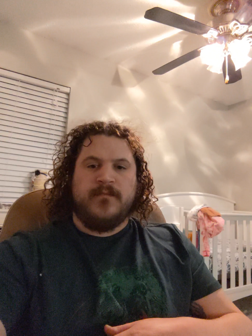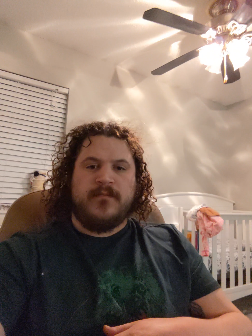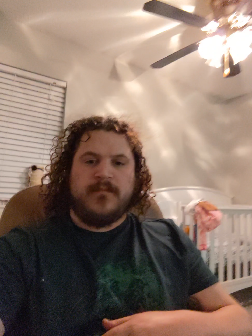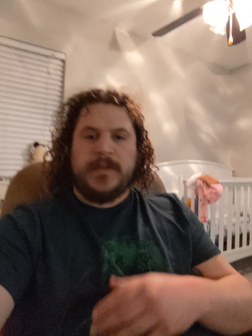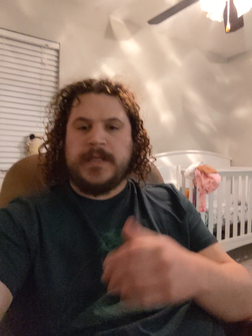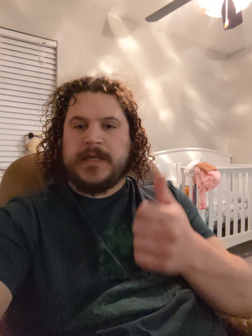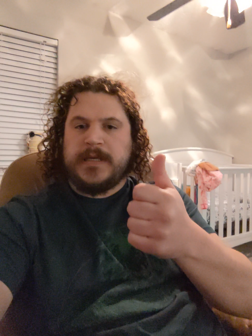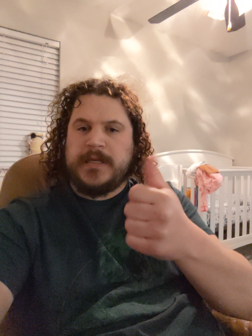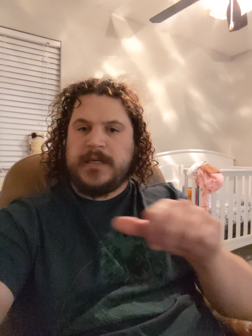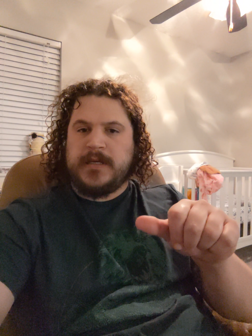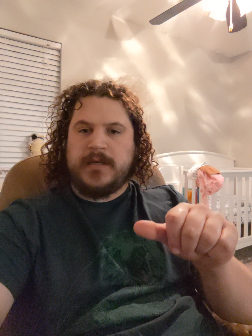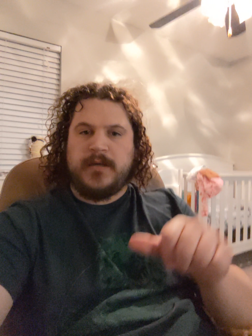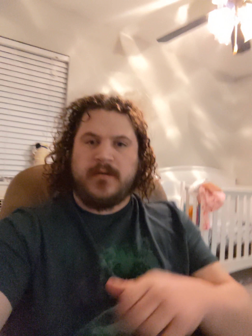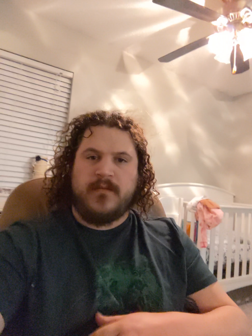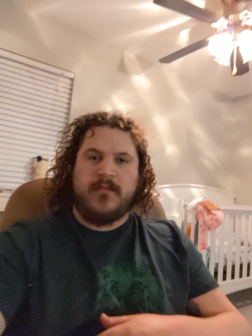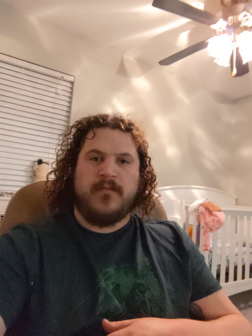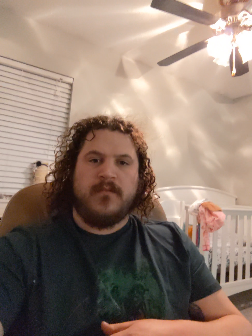any